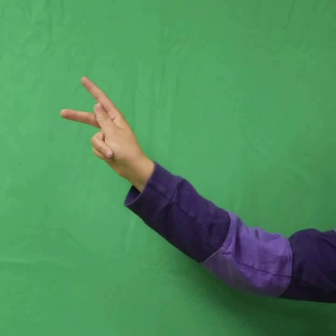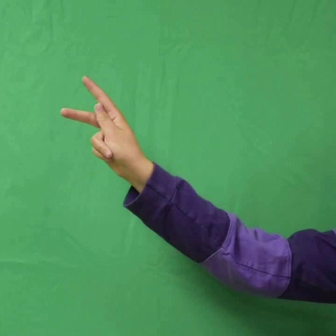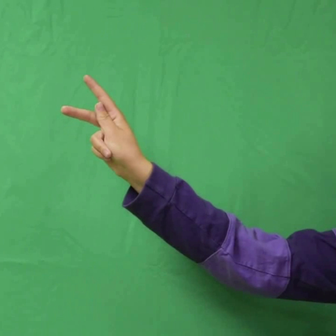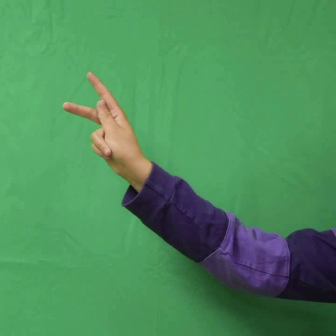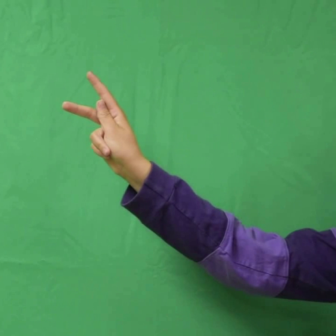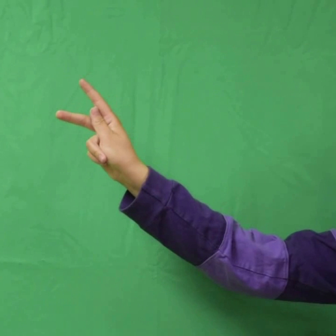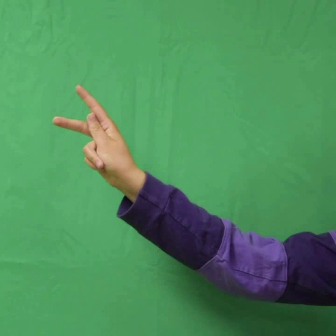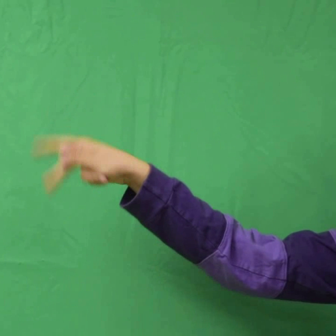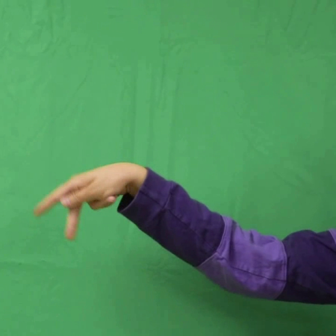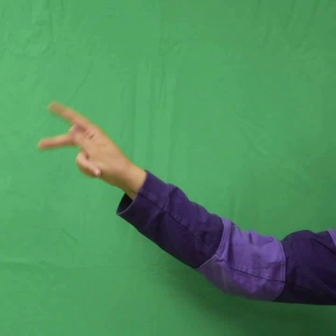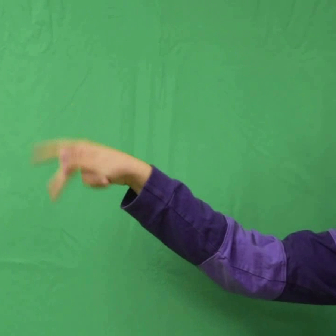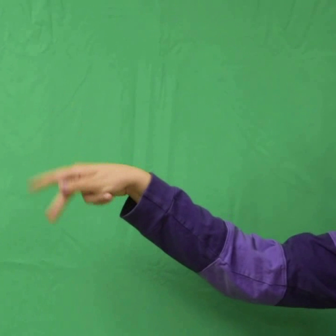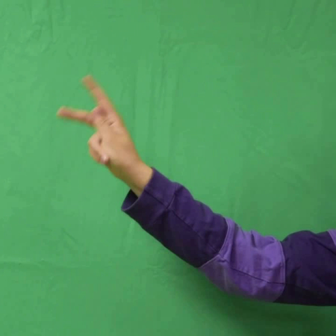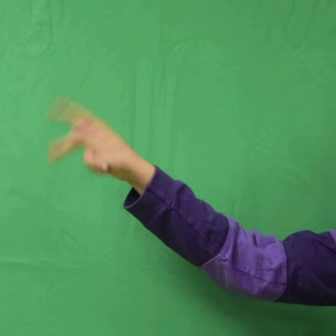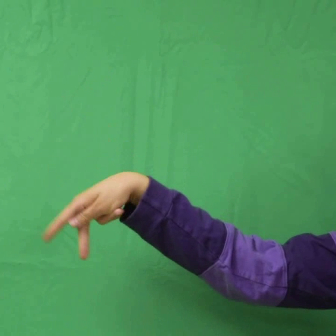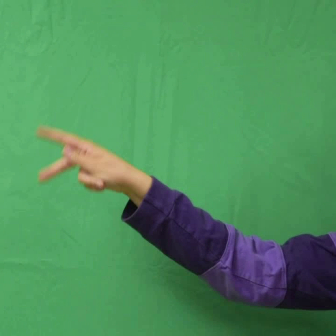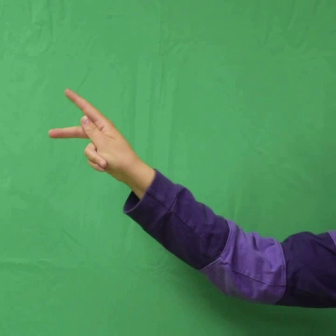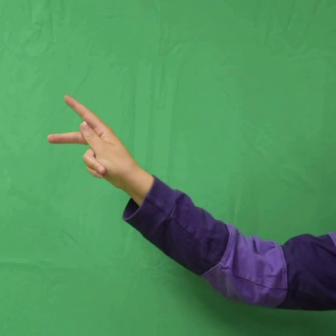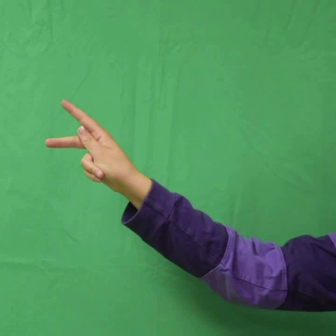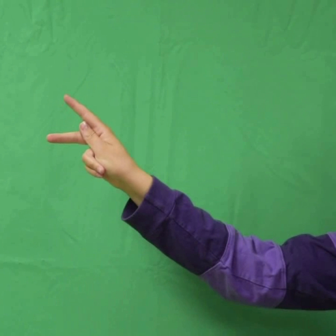K